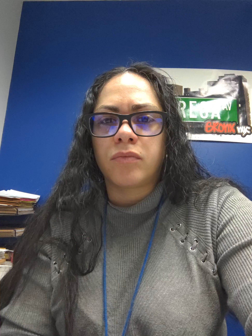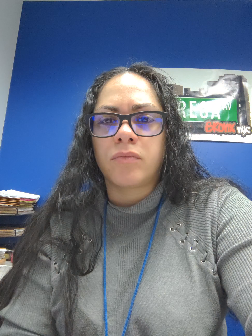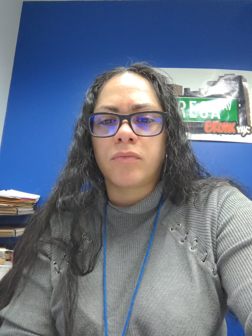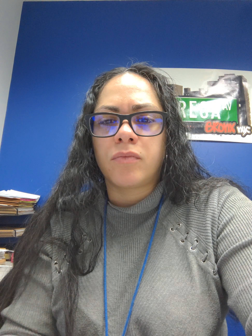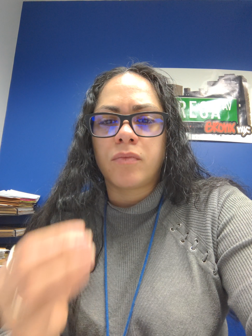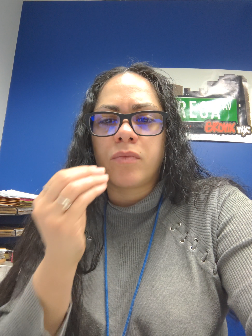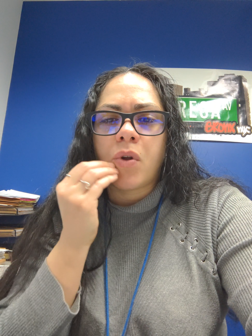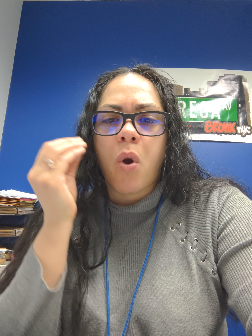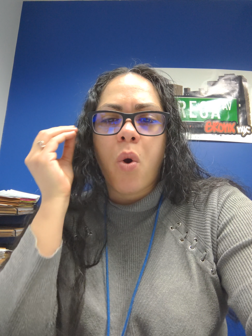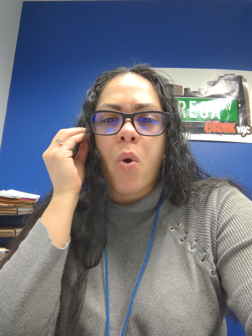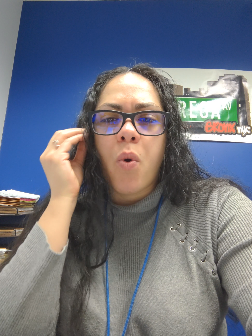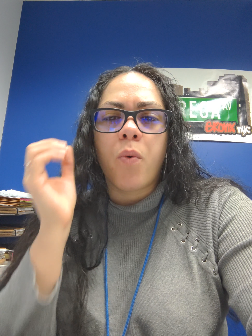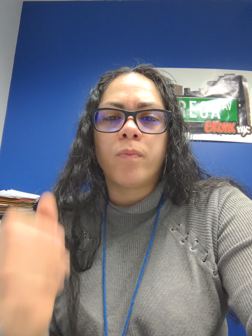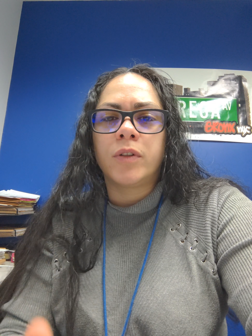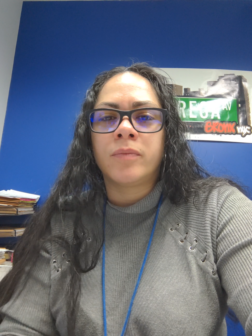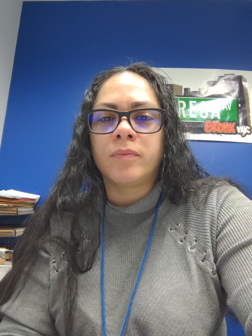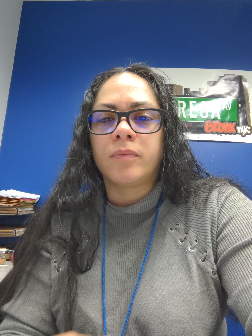home